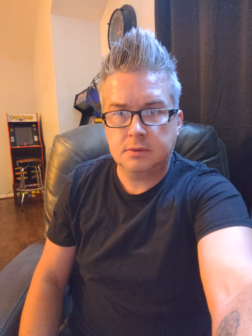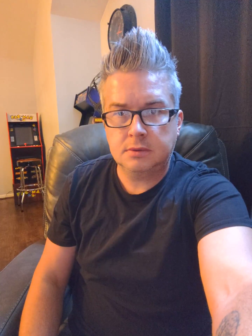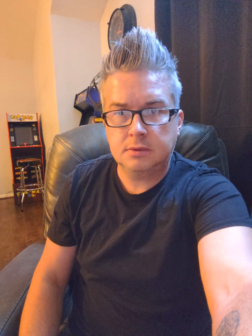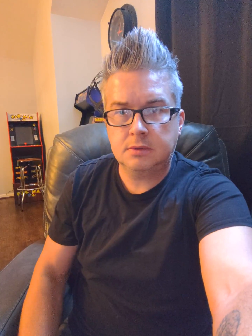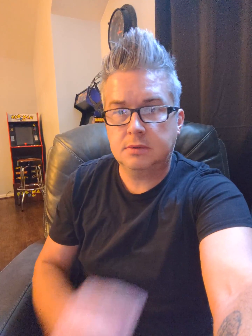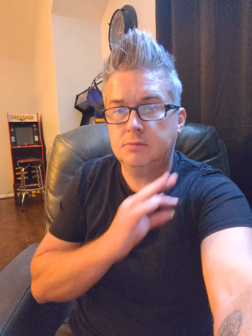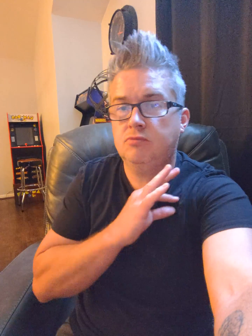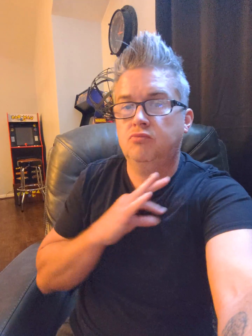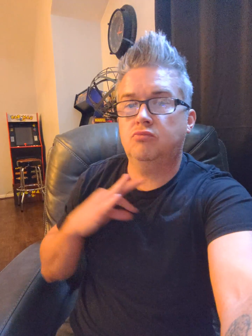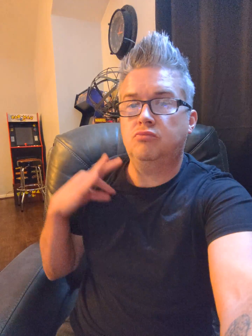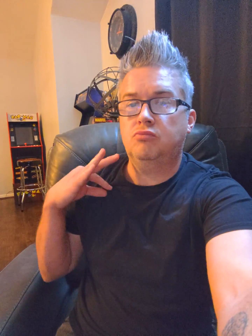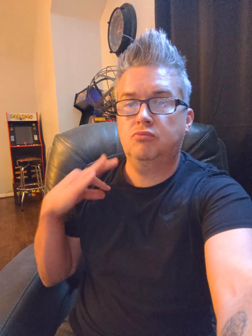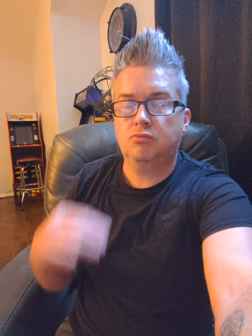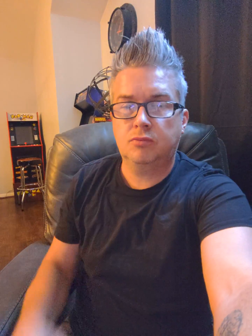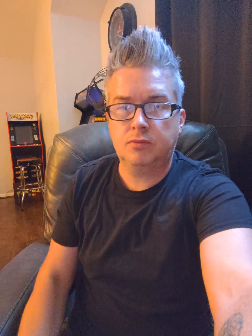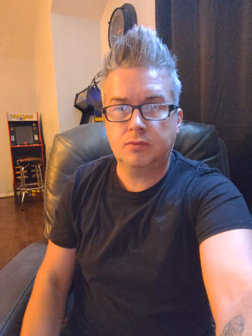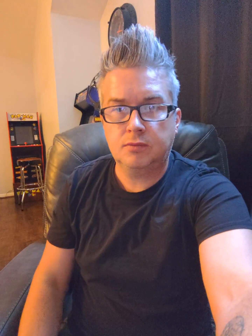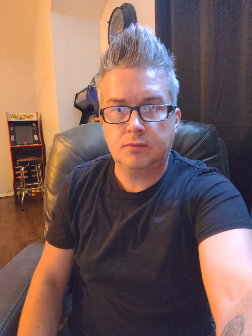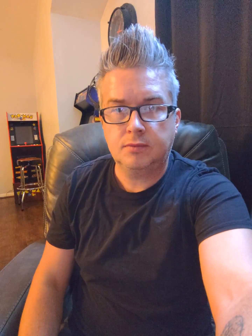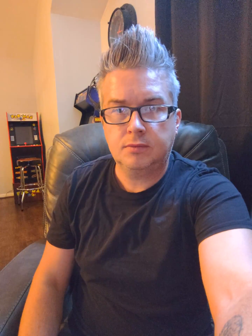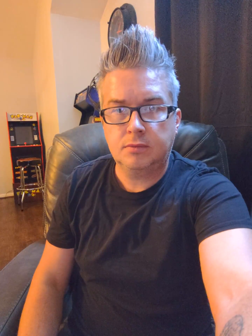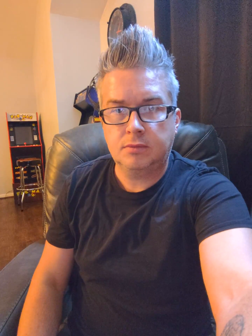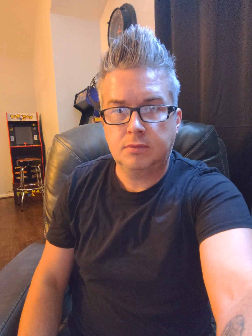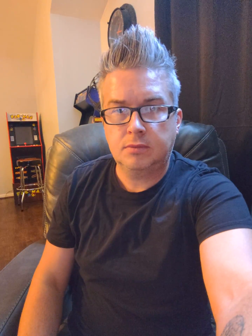beads